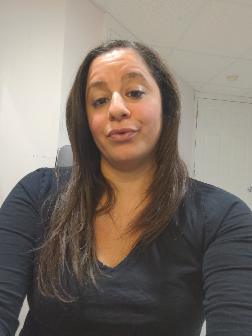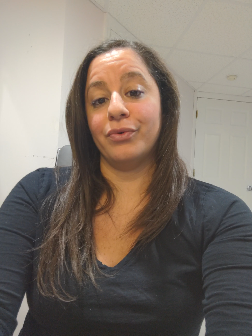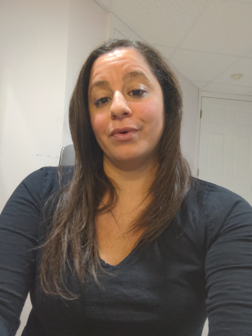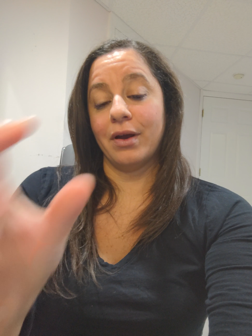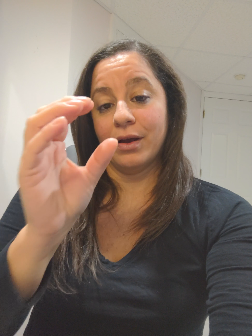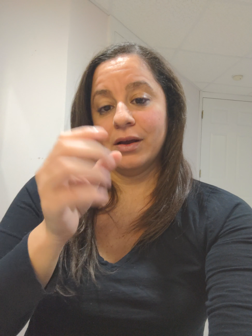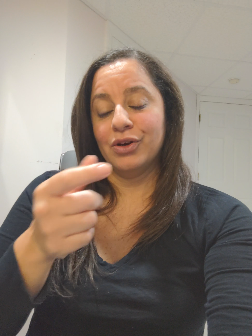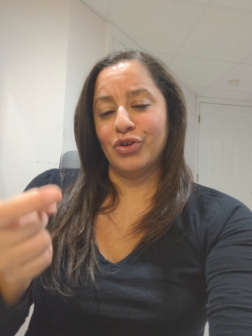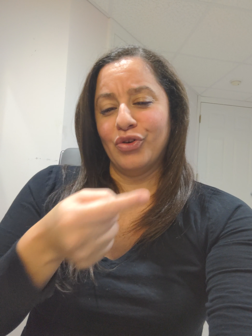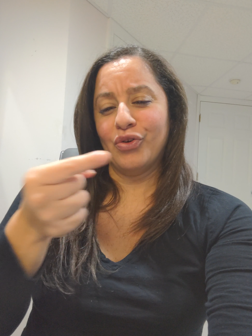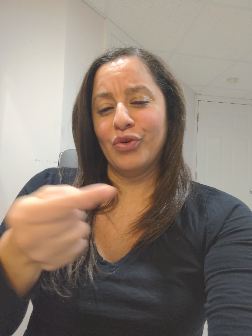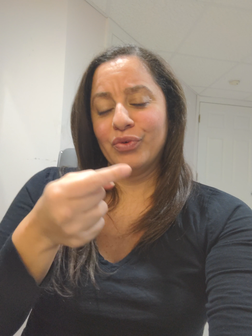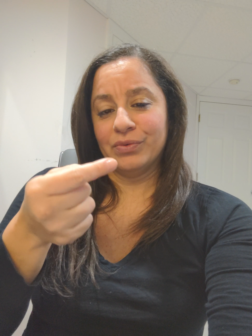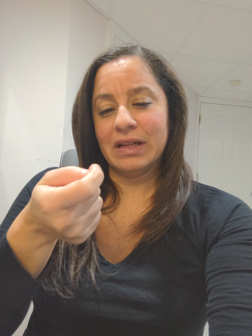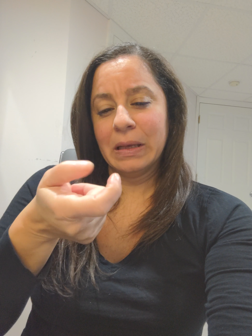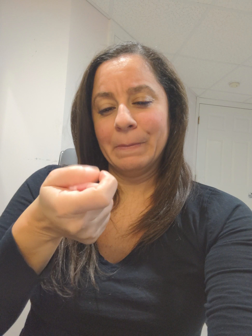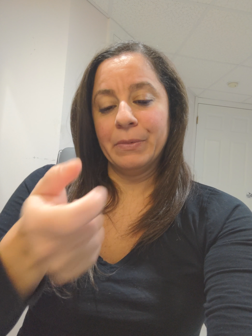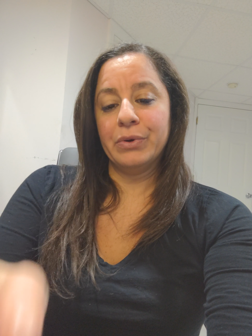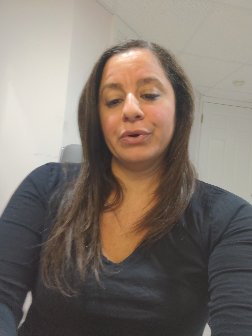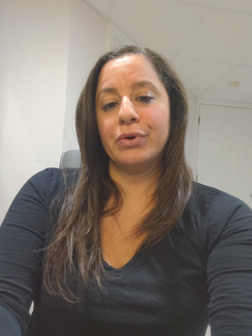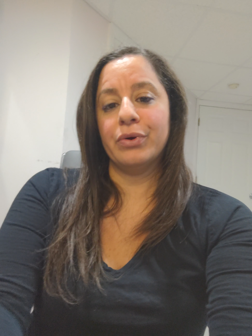owie